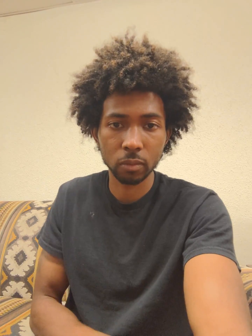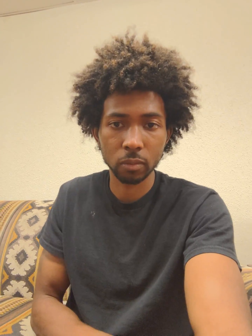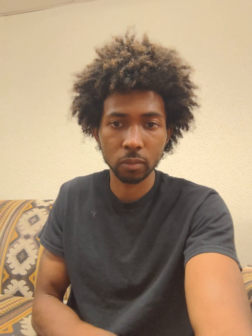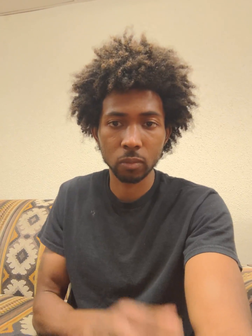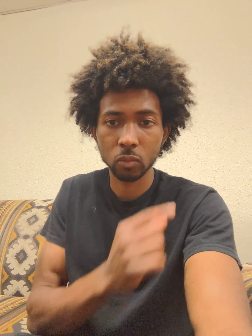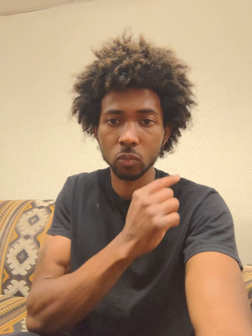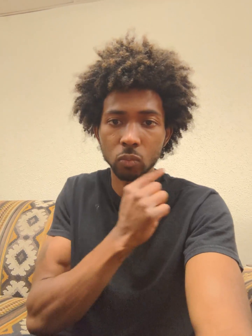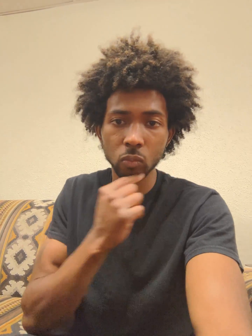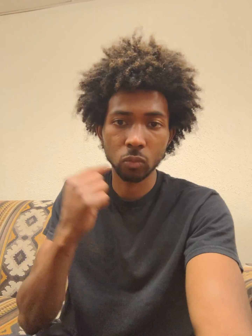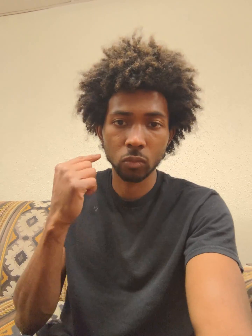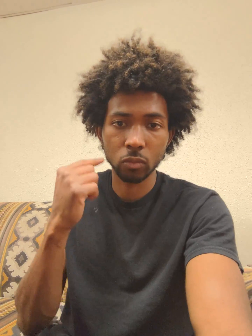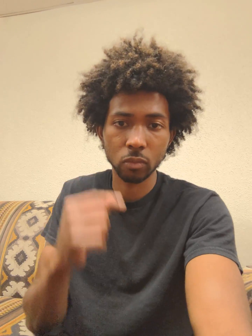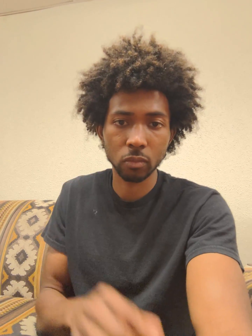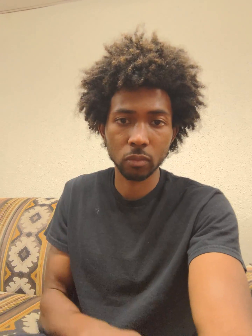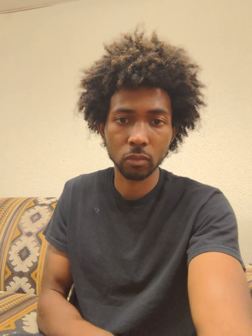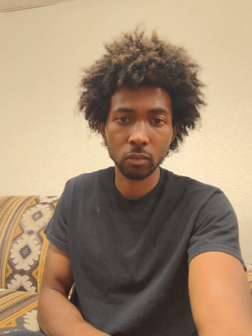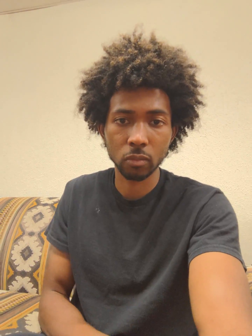glue